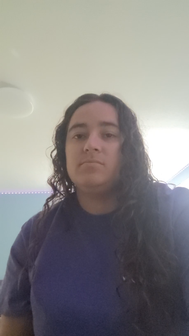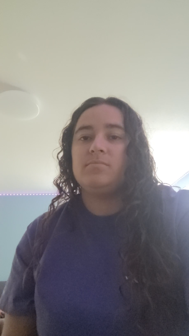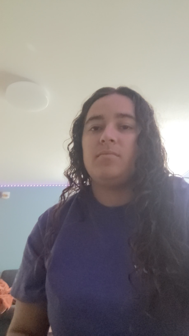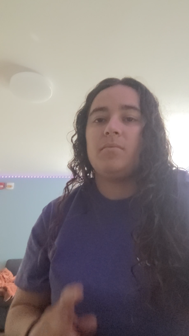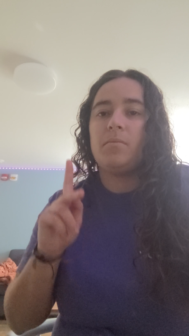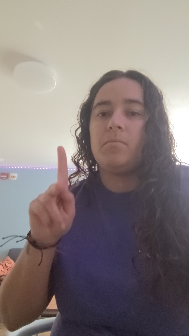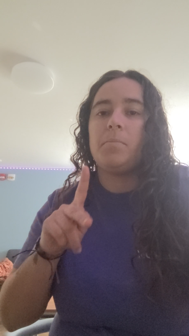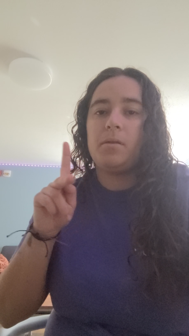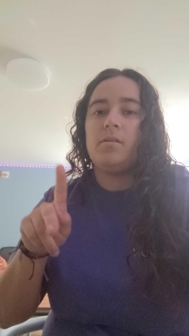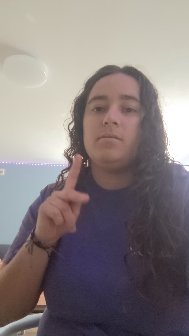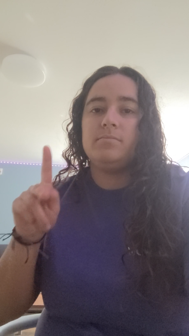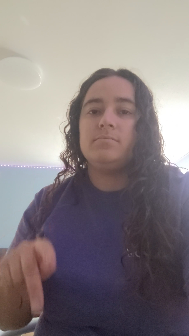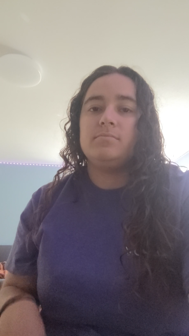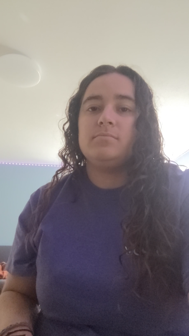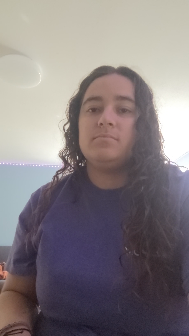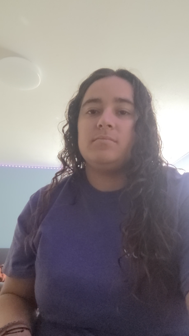people